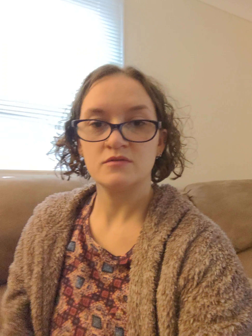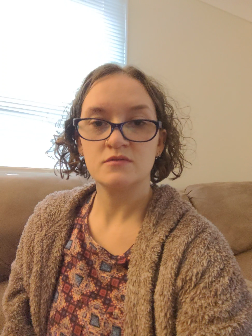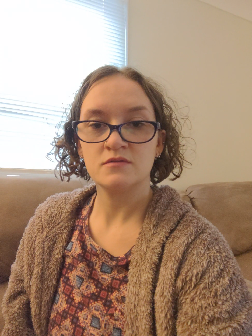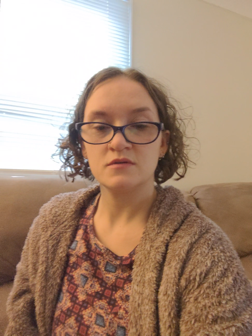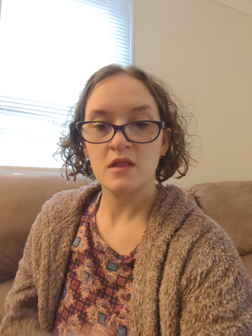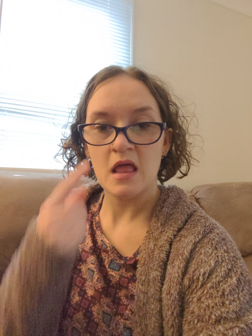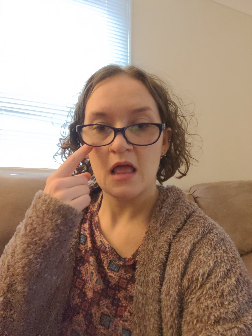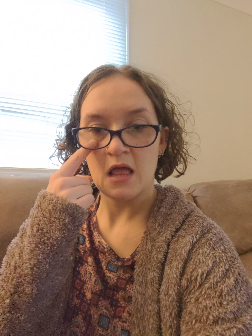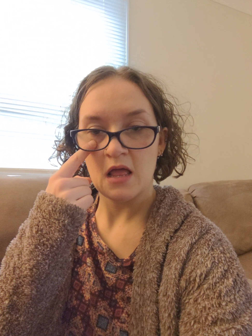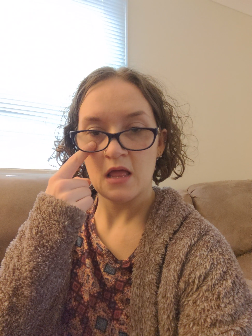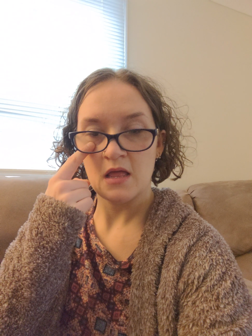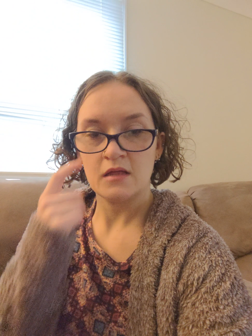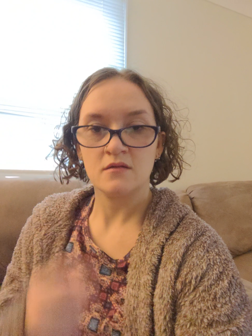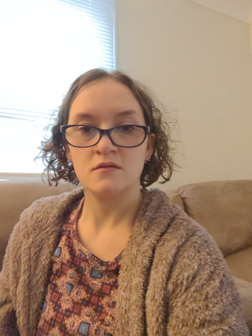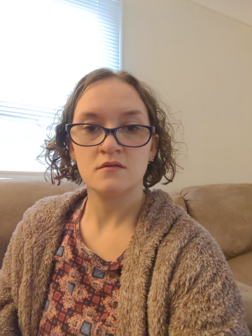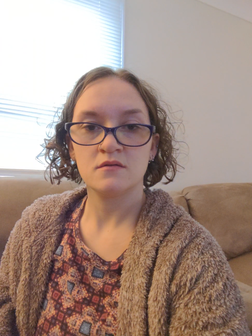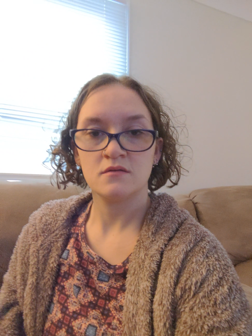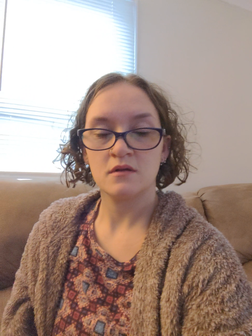eye